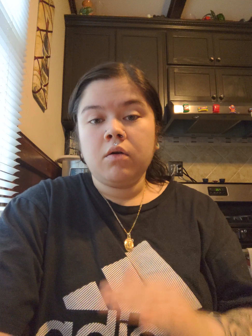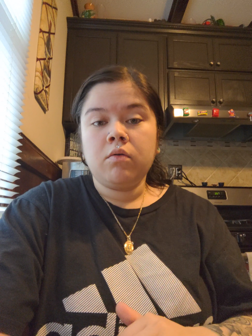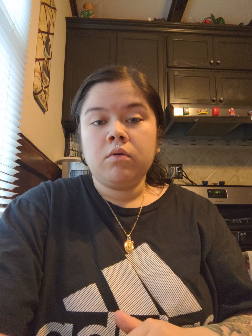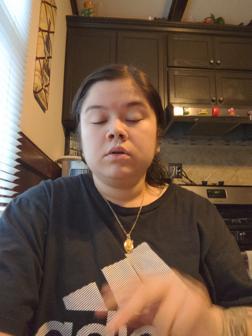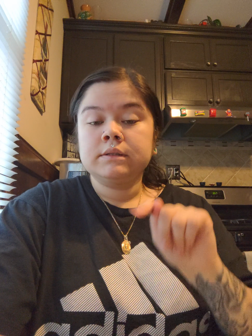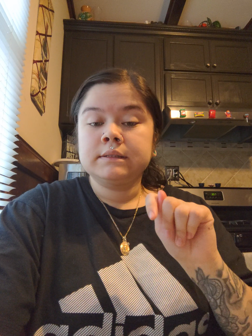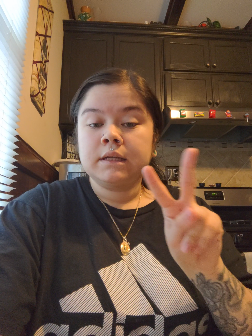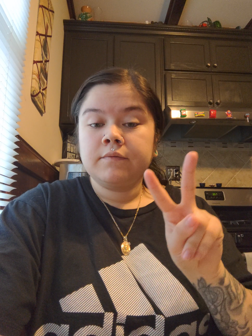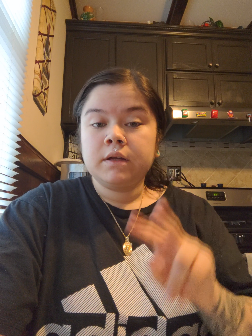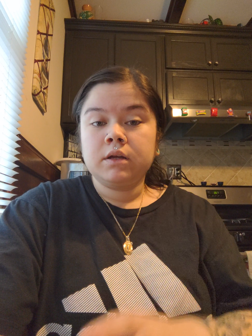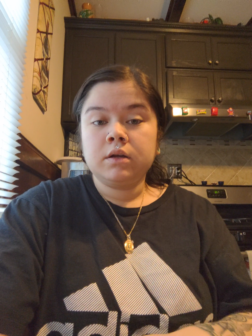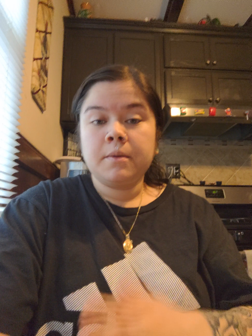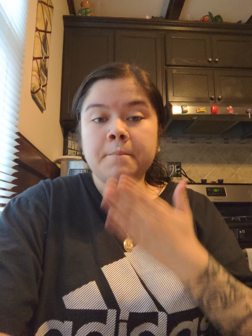TV